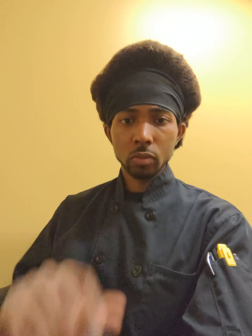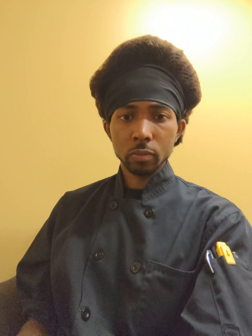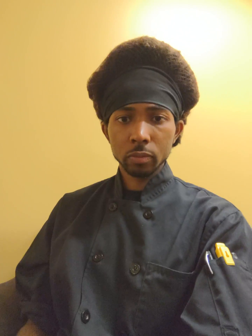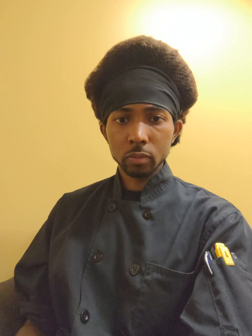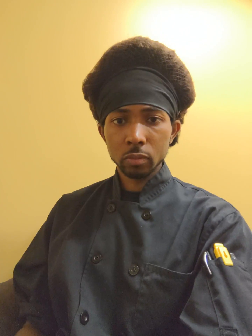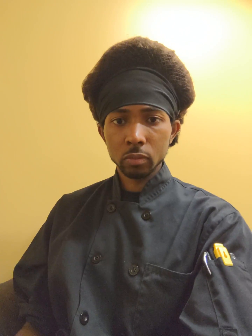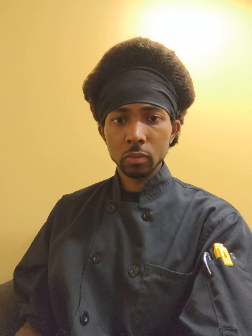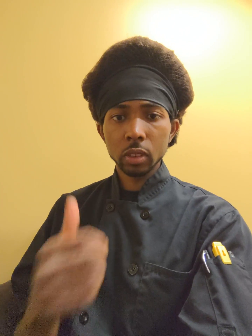game